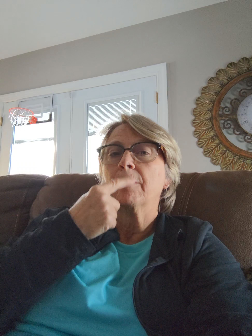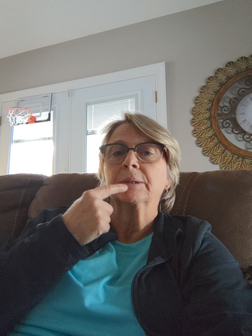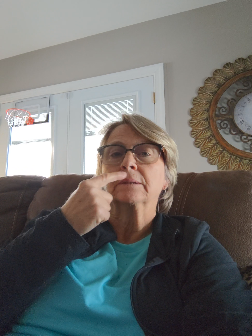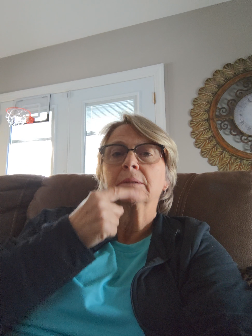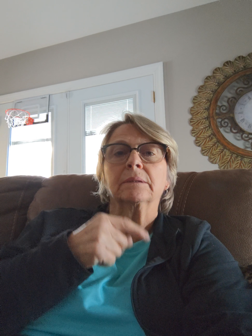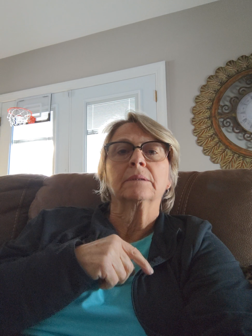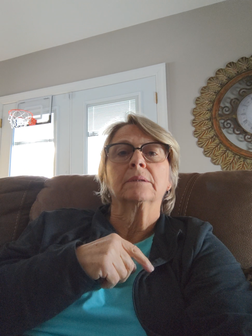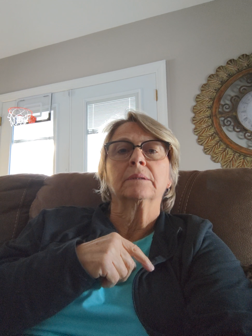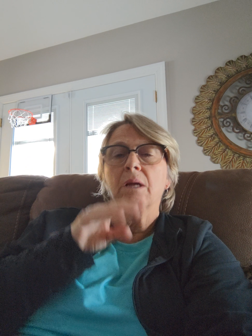lips